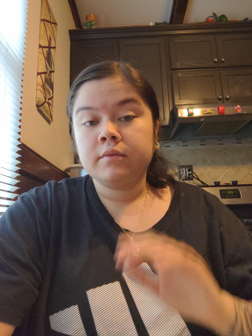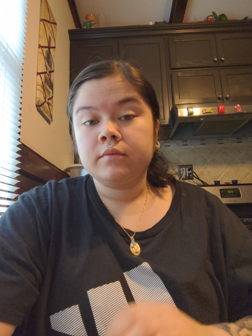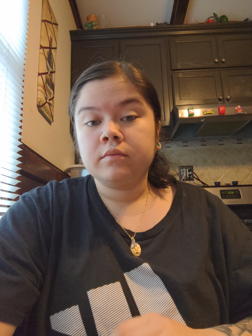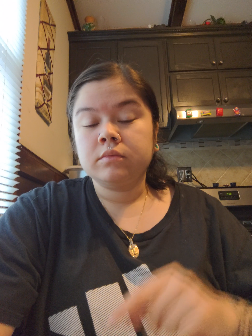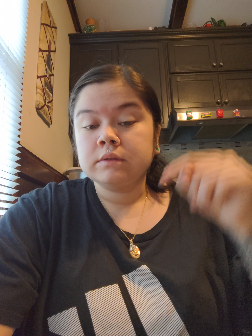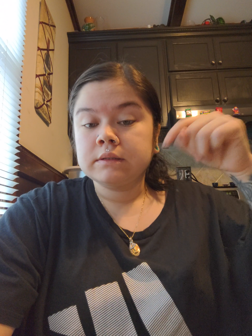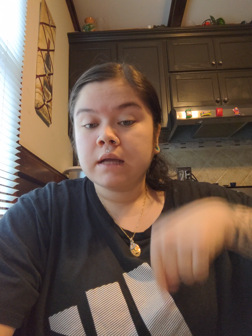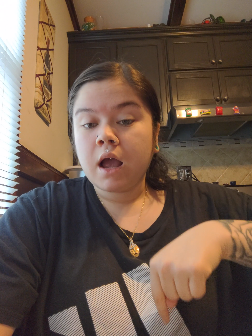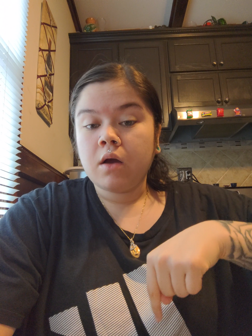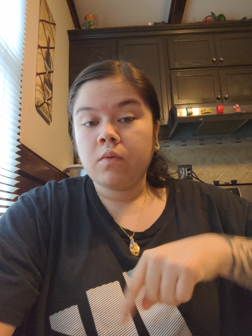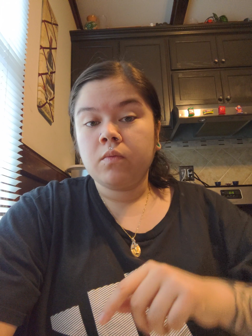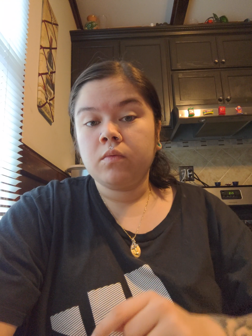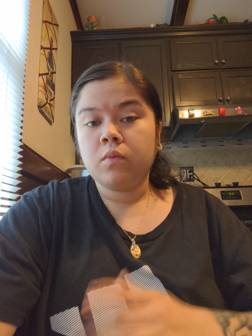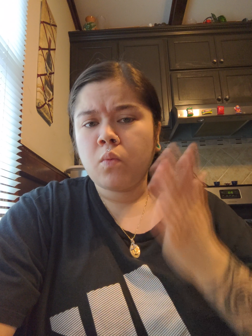down